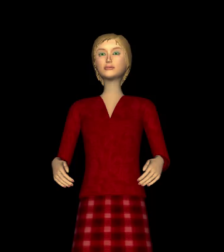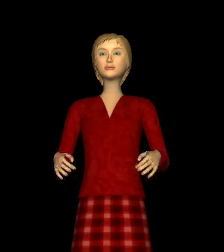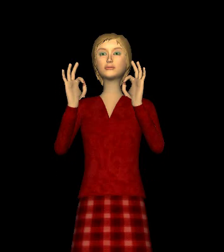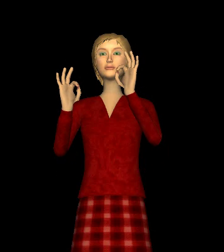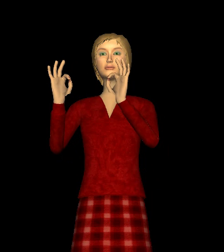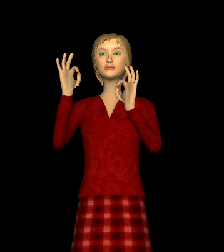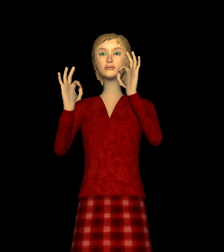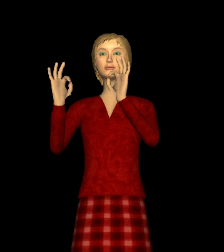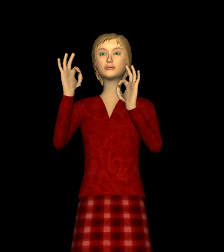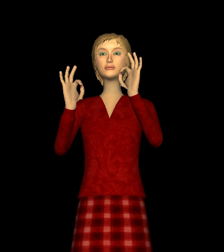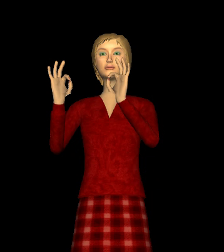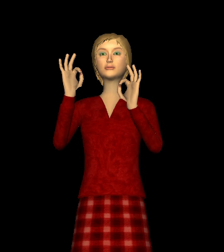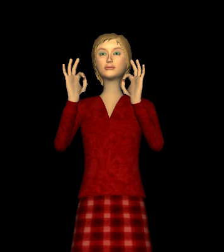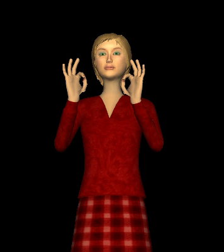الآنسة